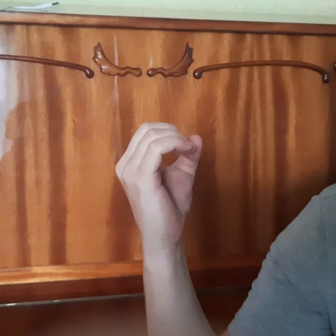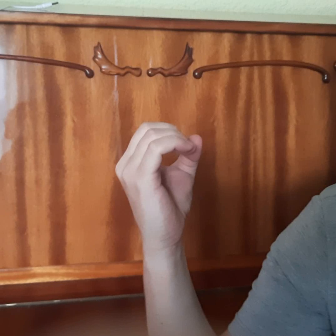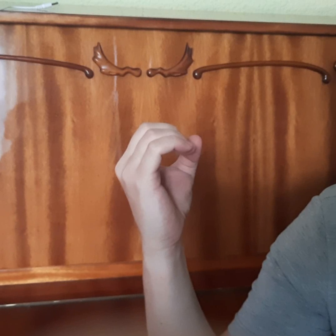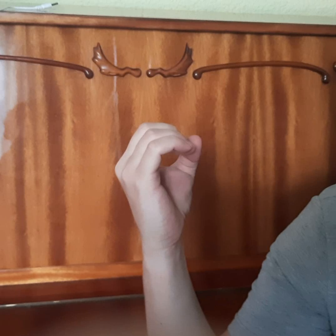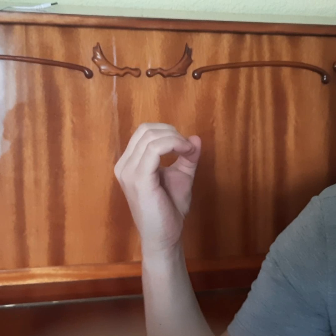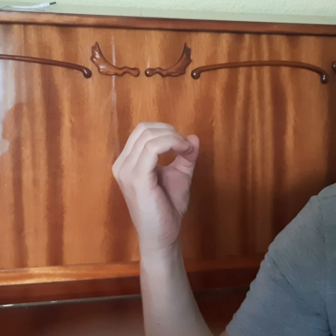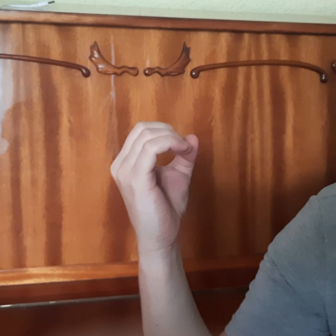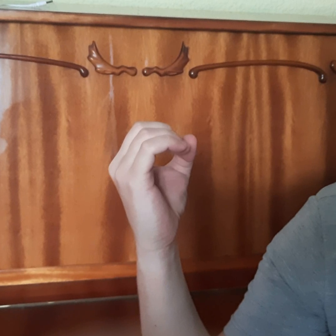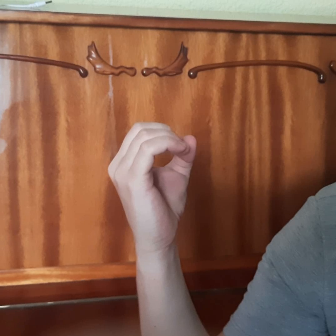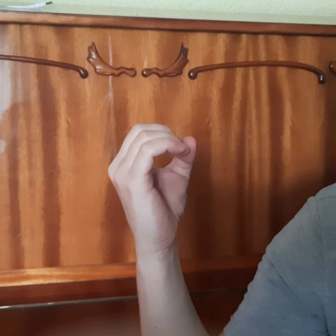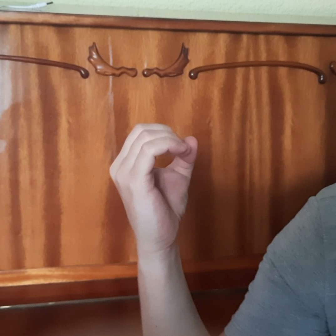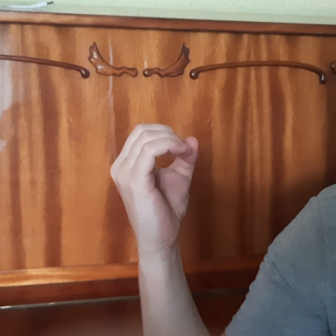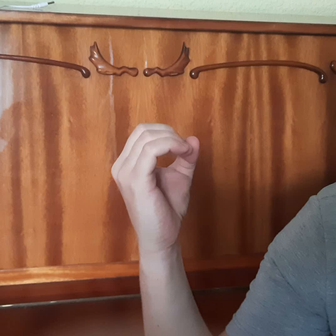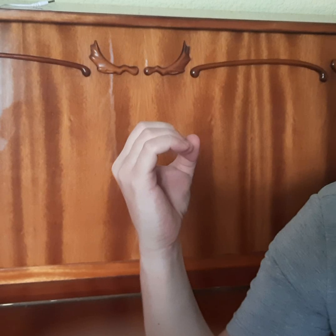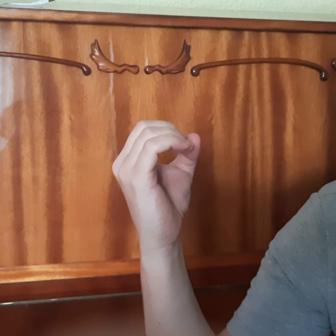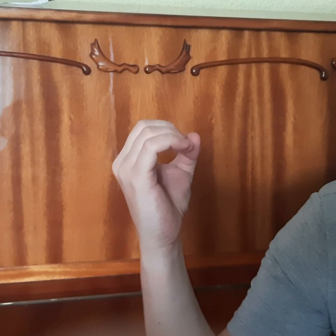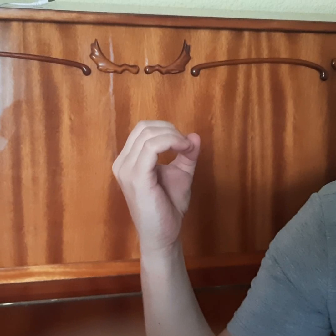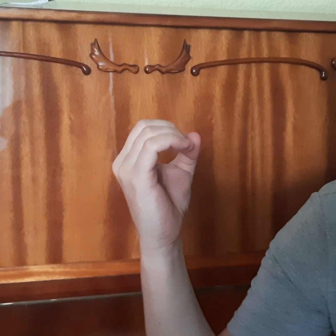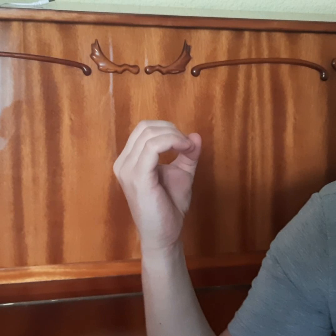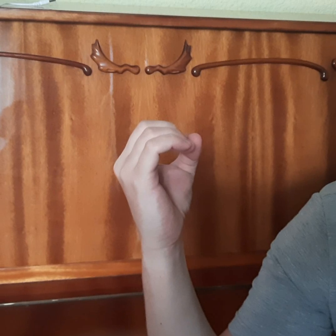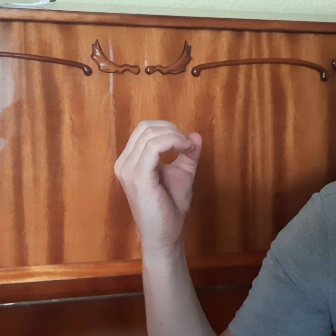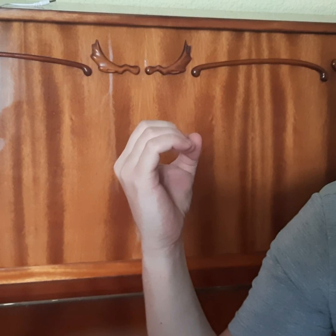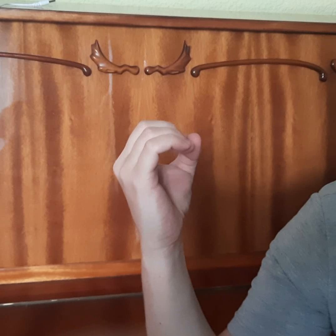Е